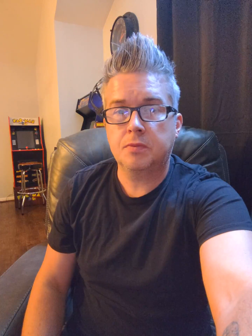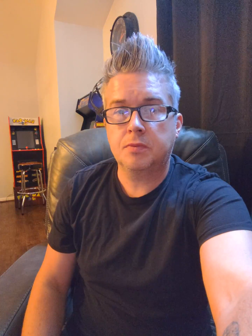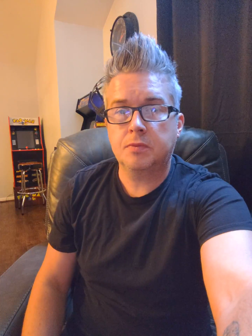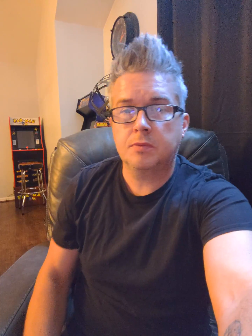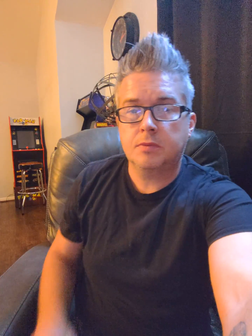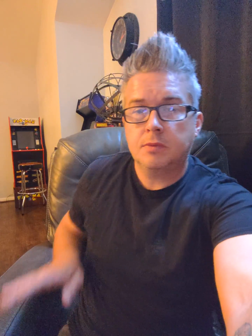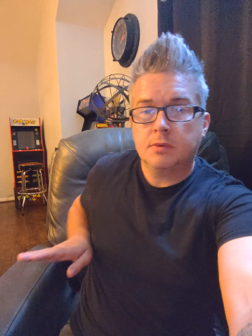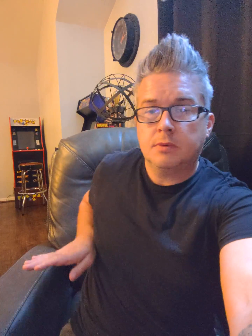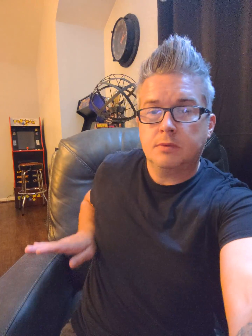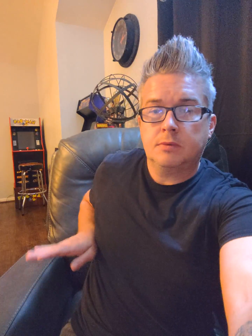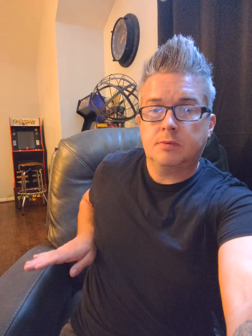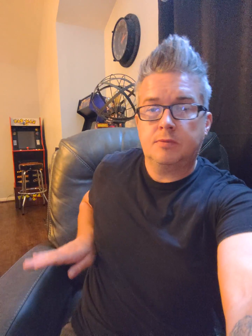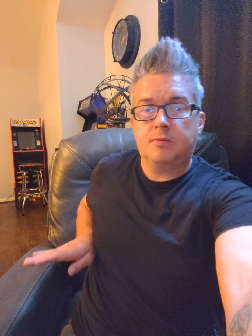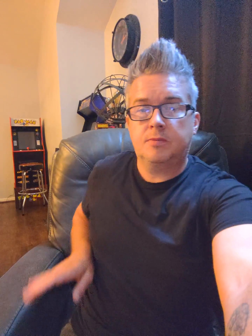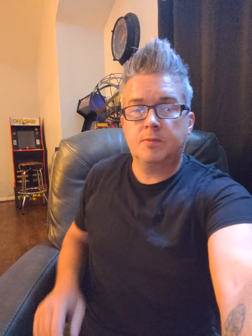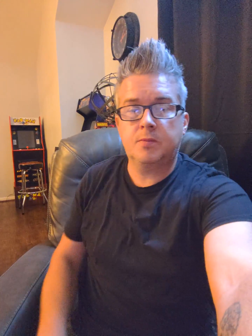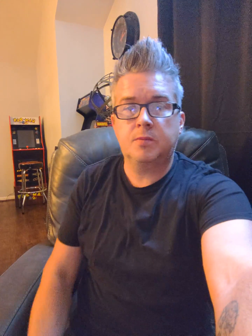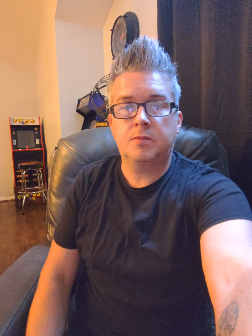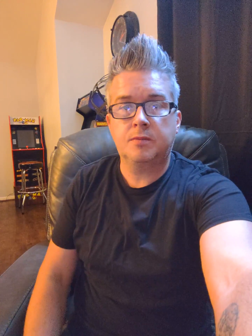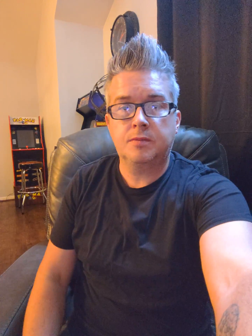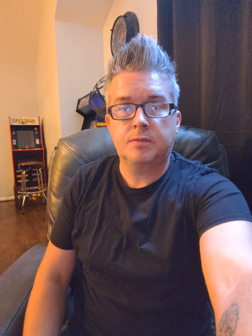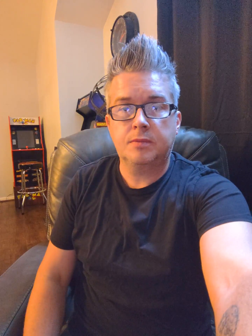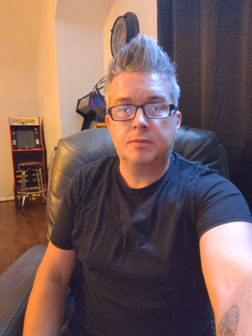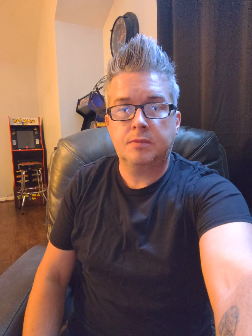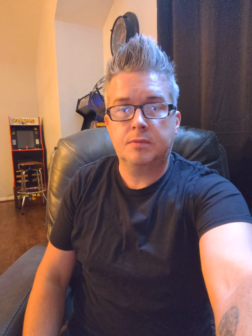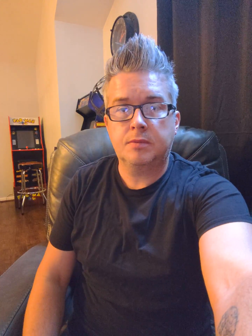penguin